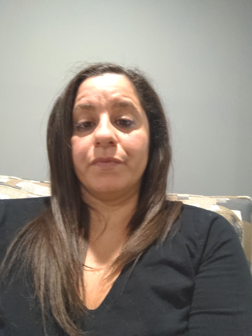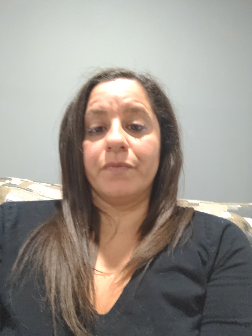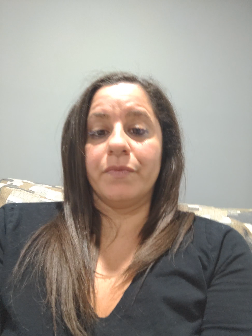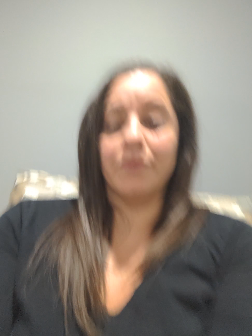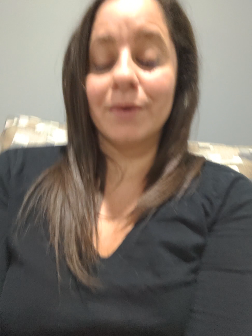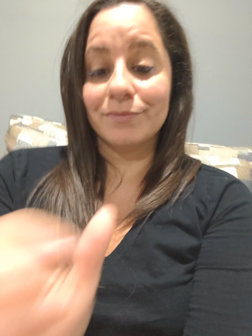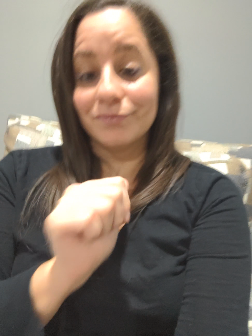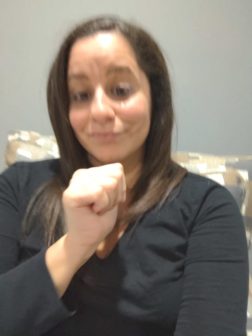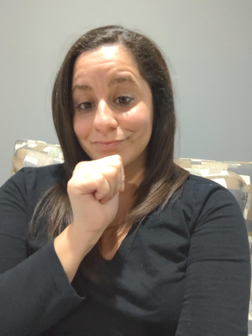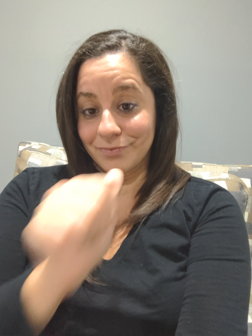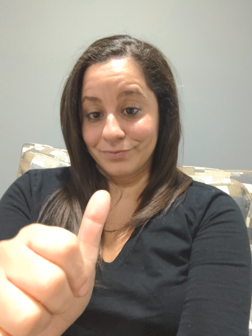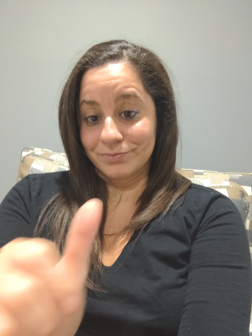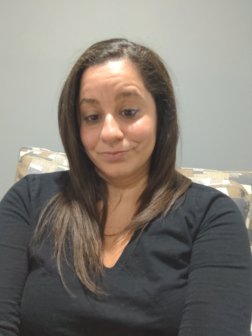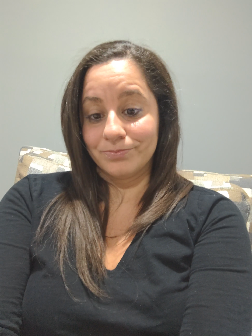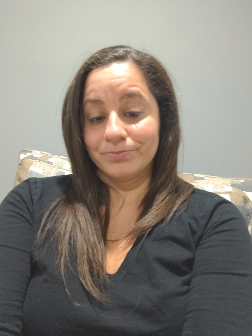not